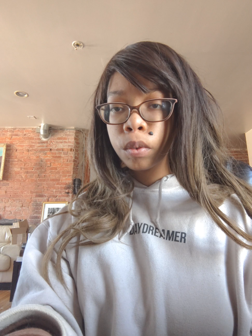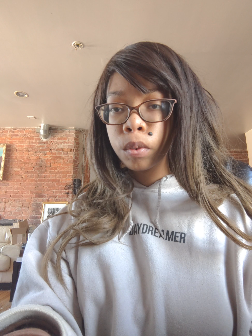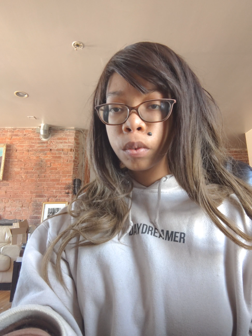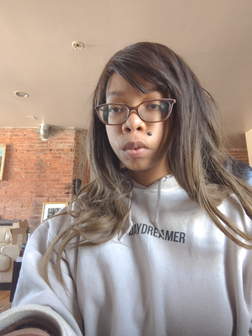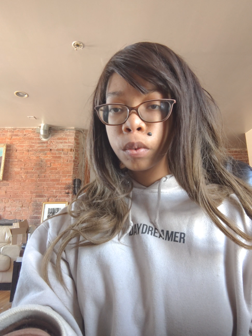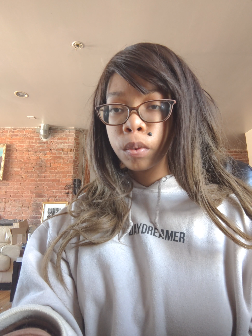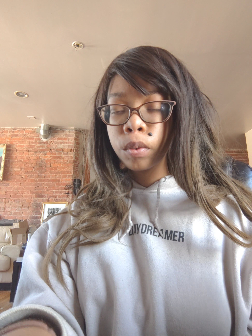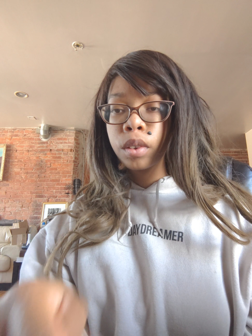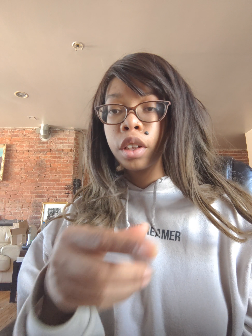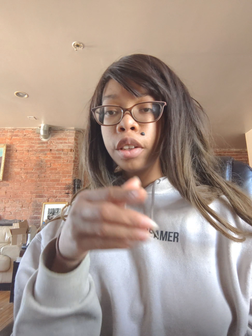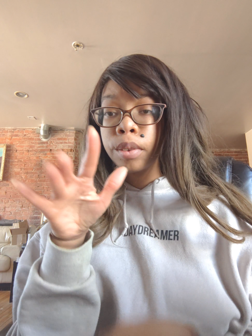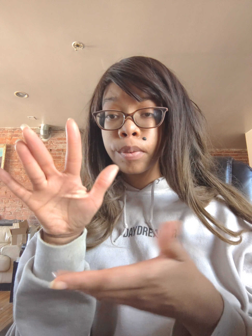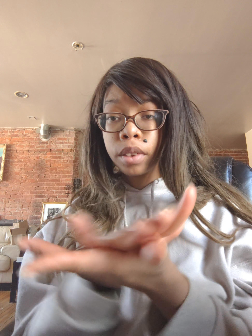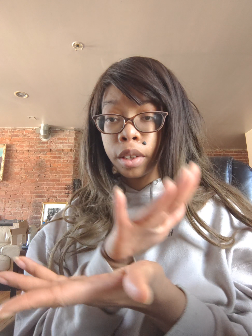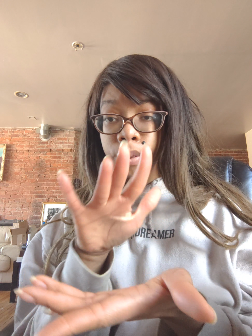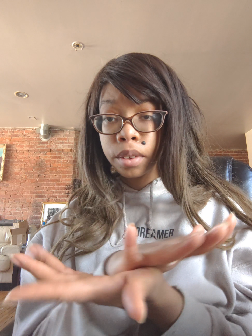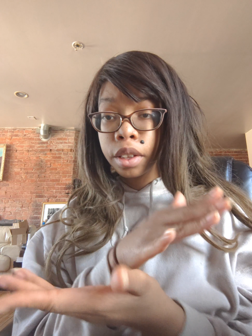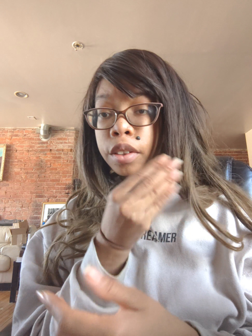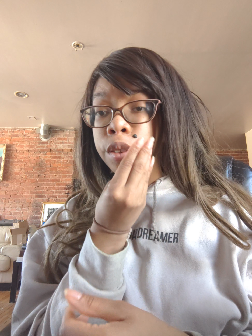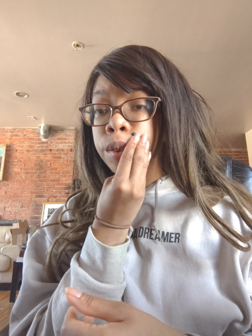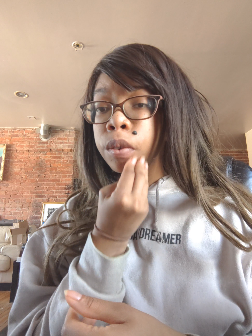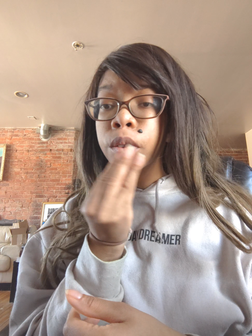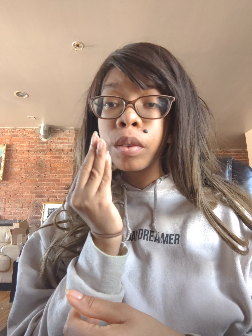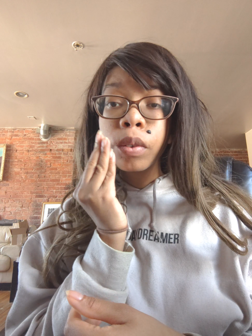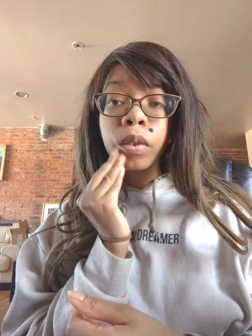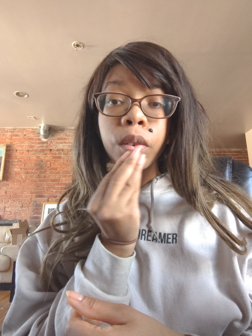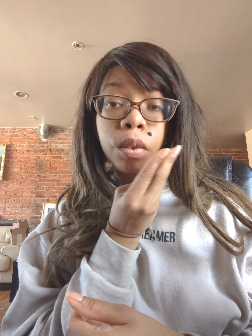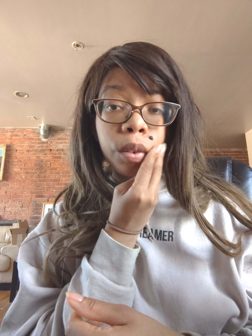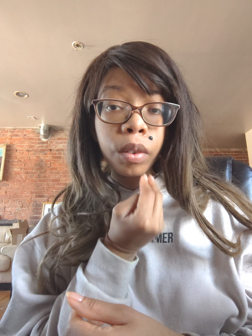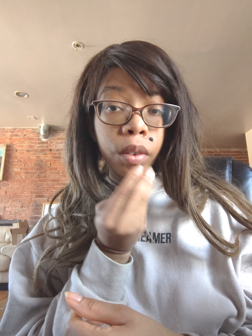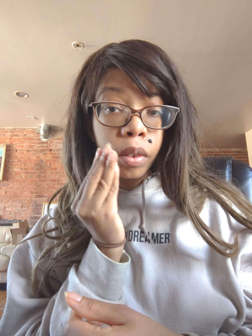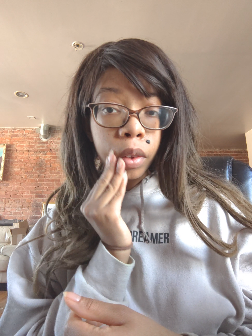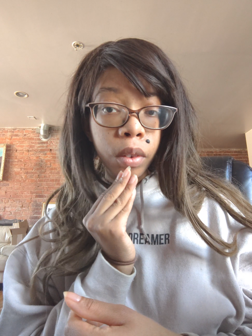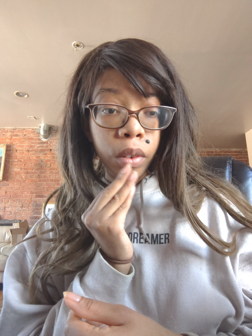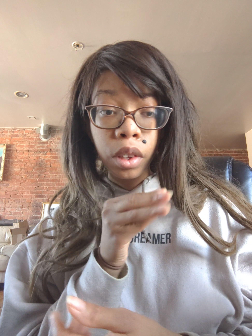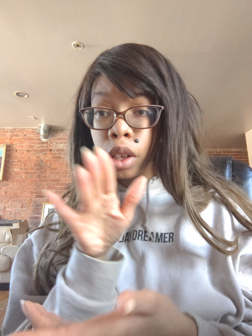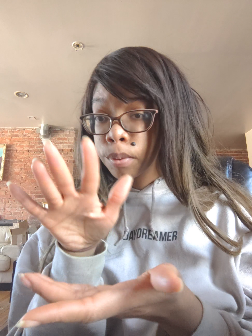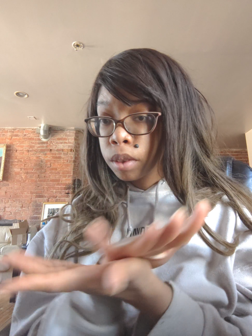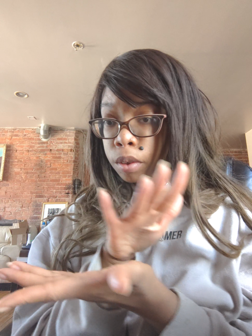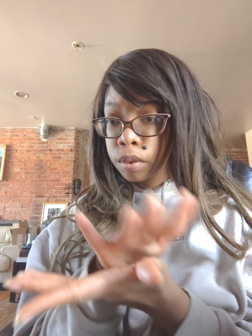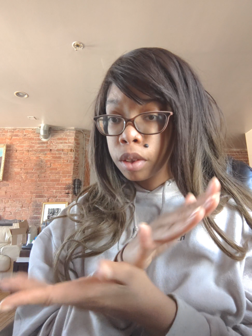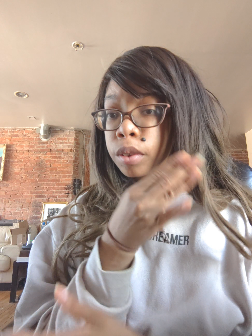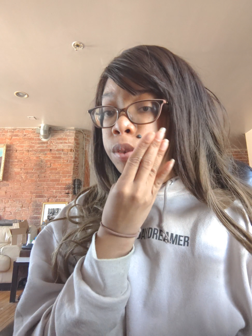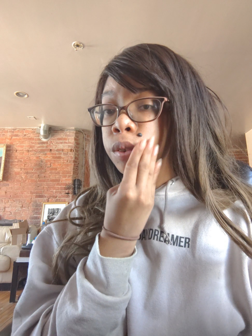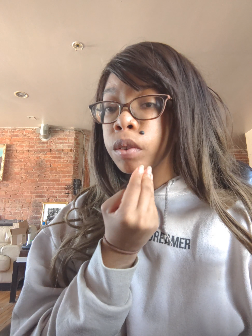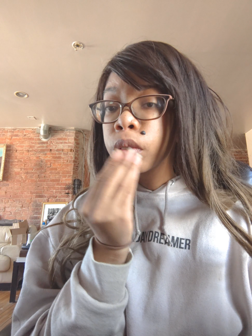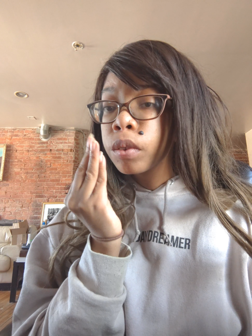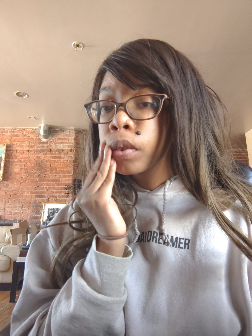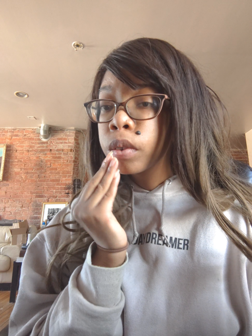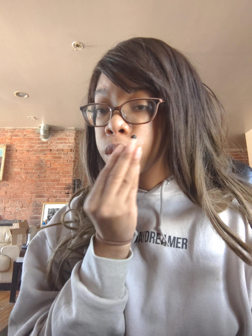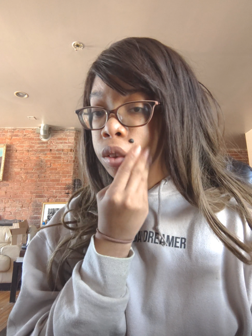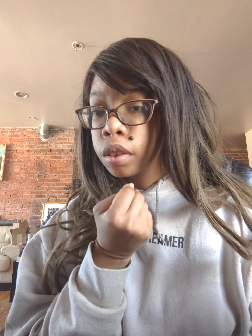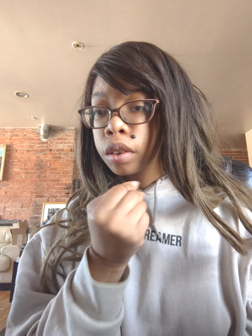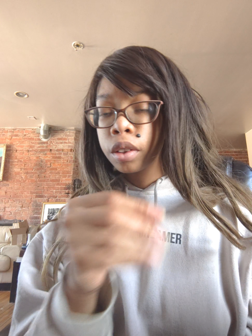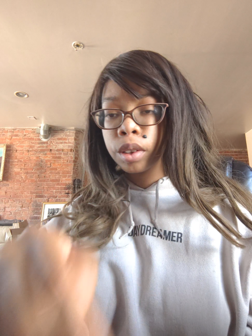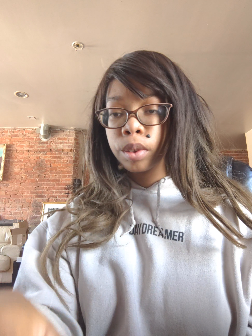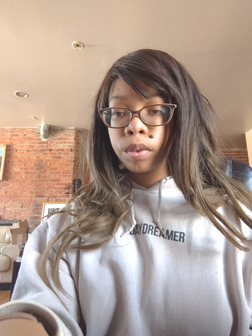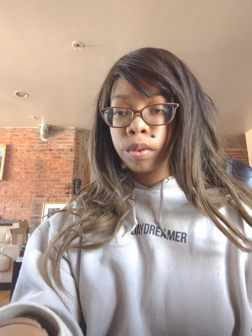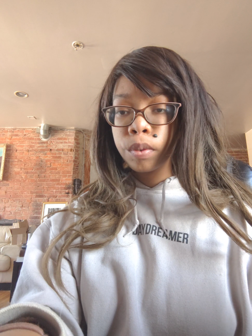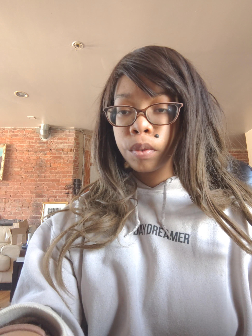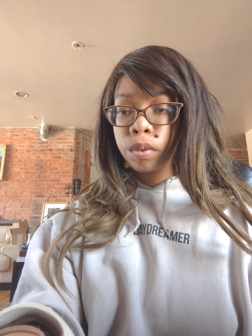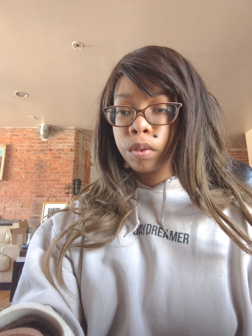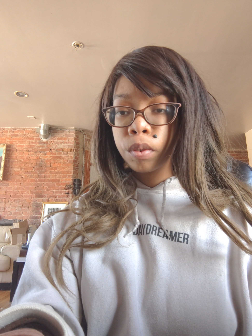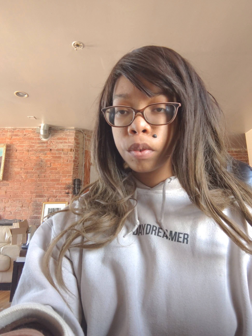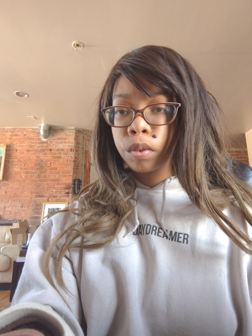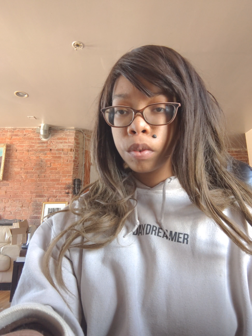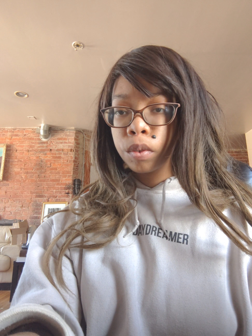napkin